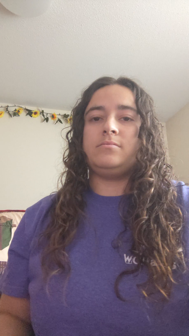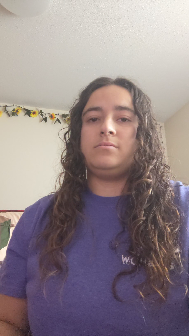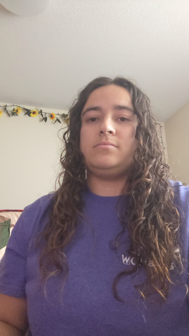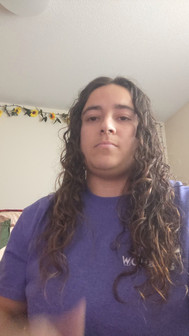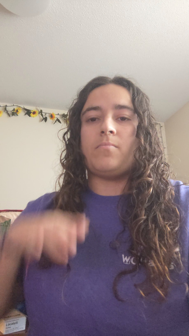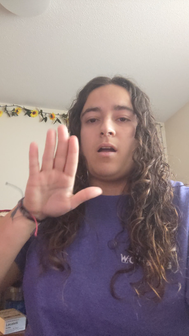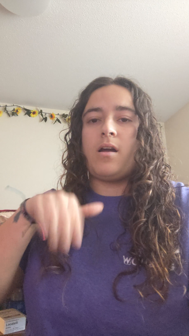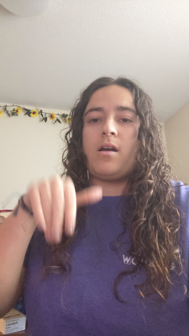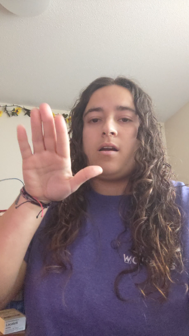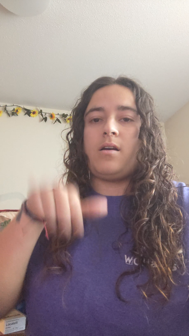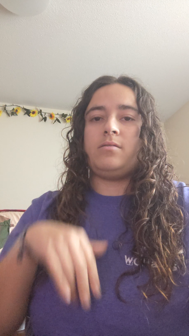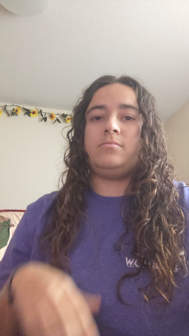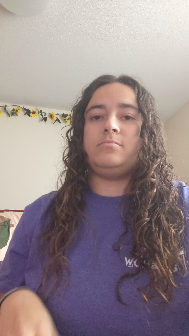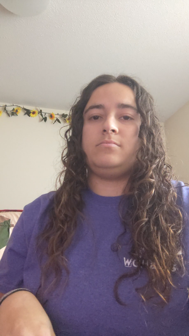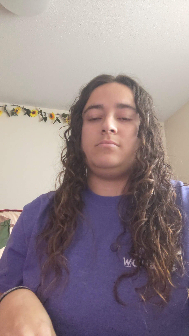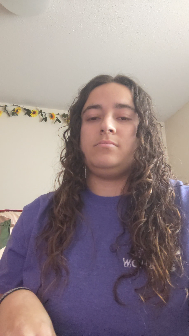paint